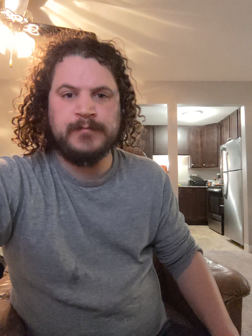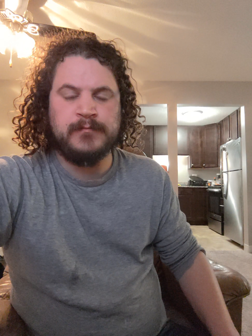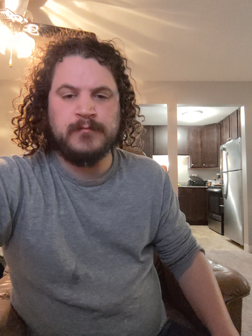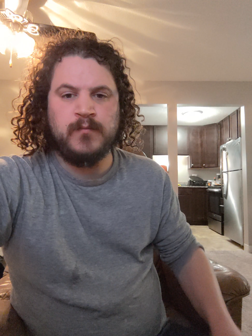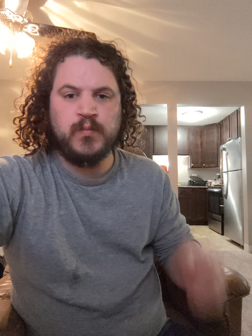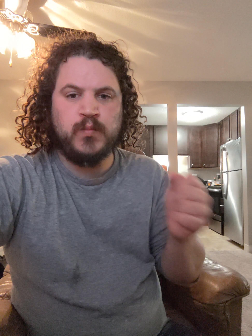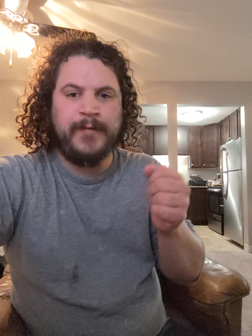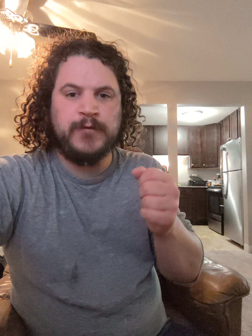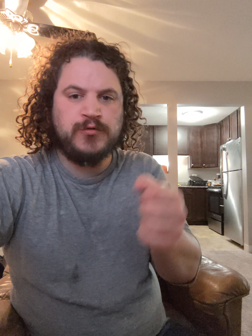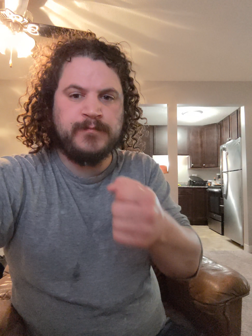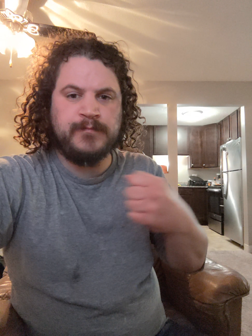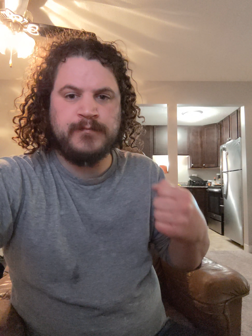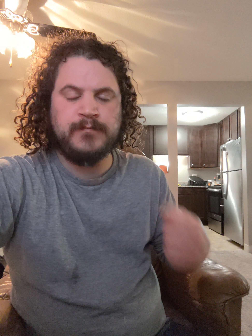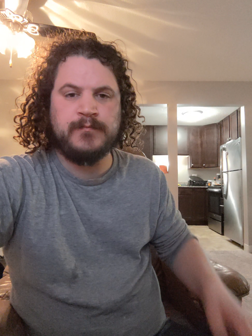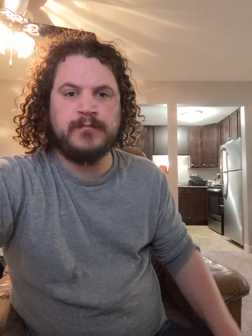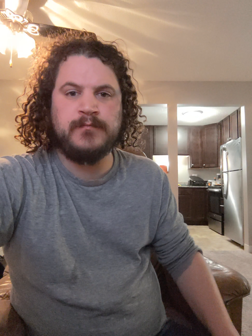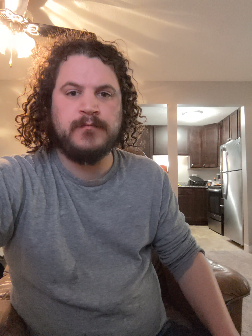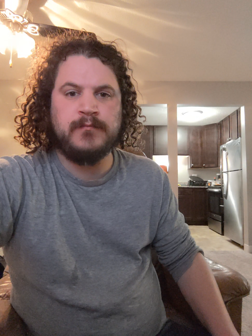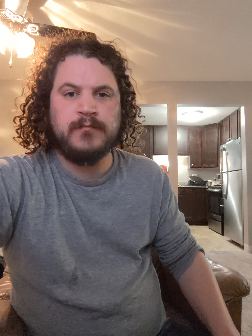refrigerator